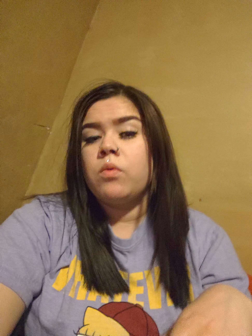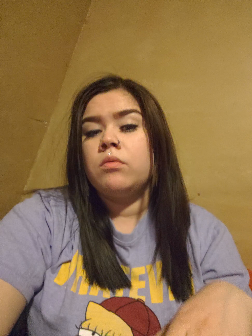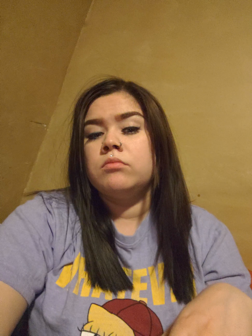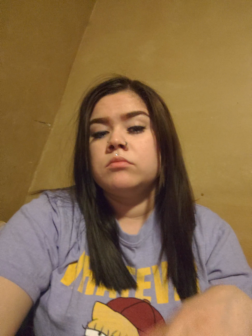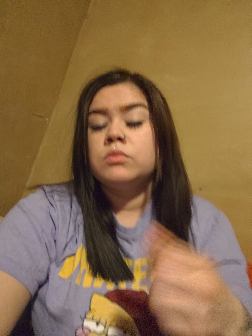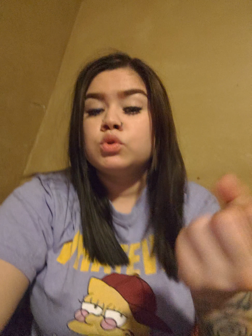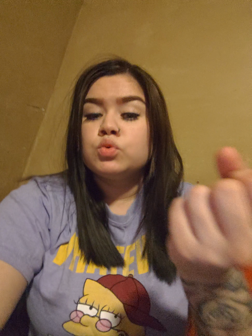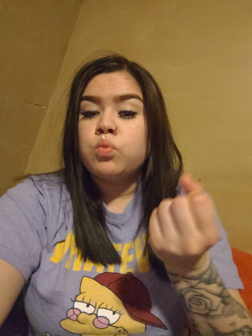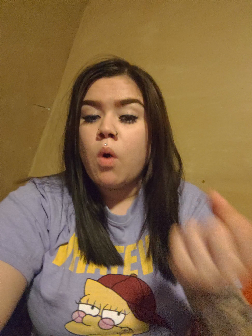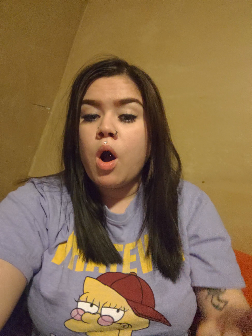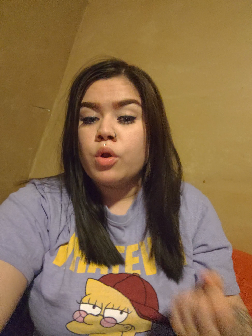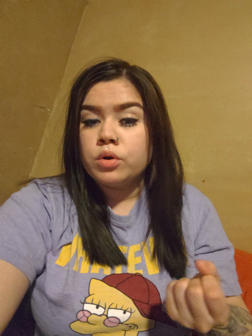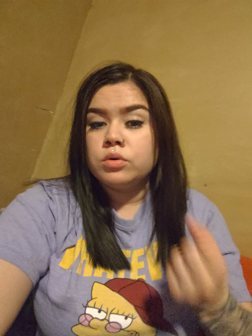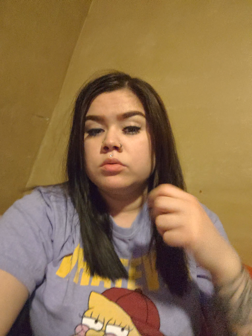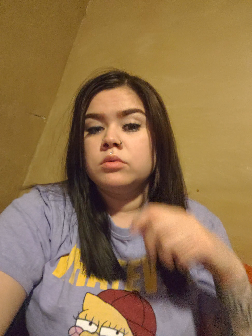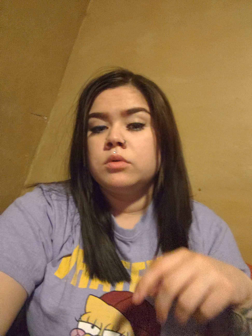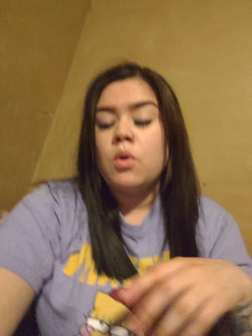drawer